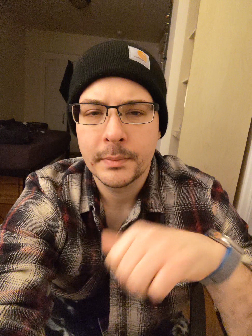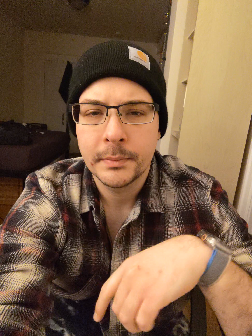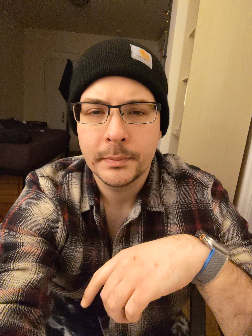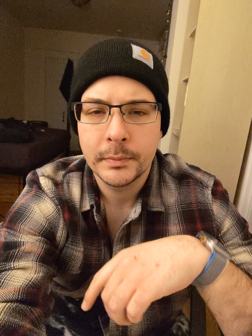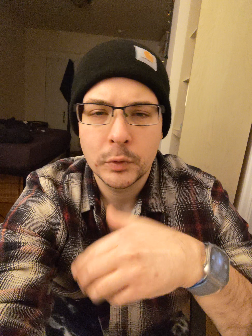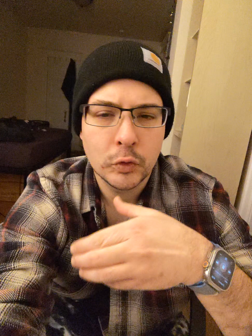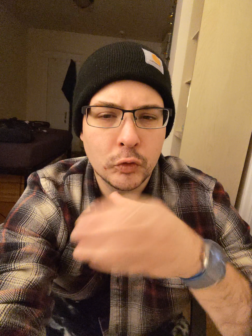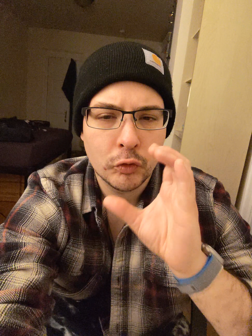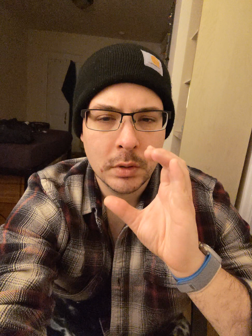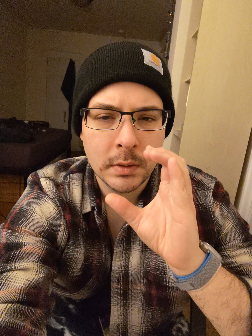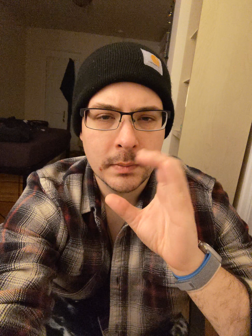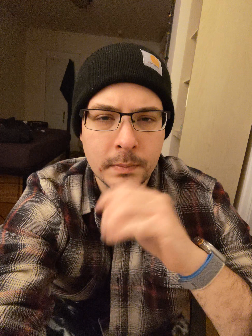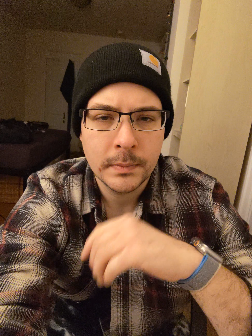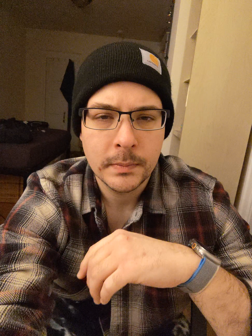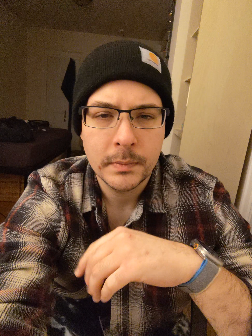drink